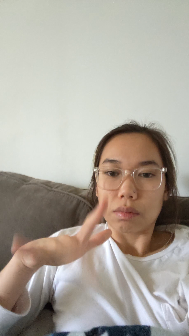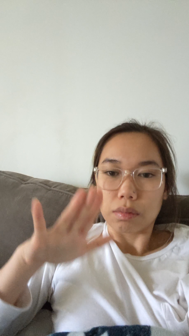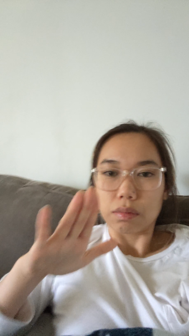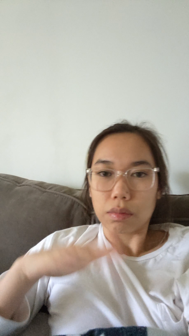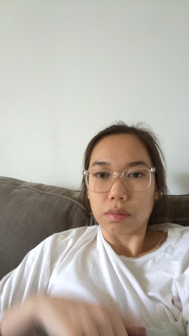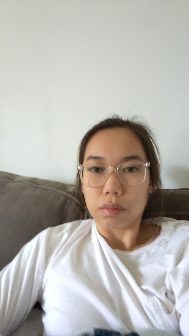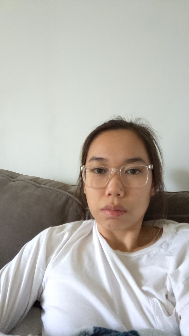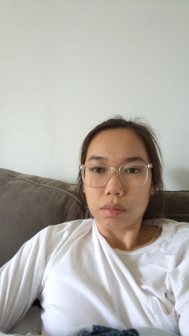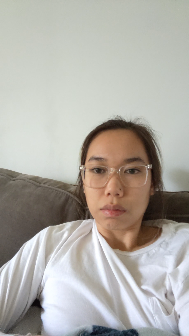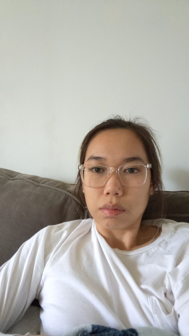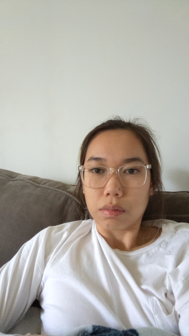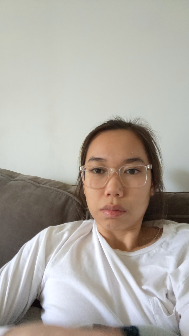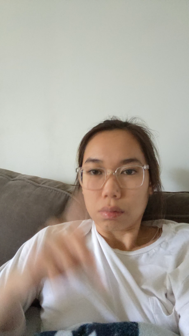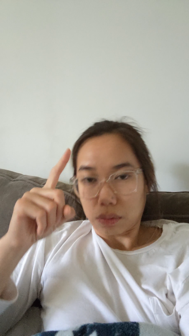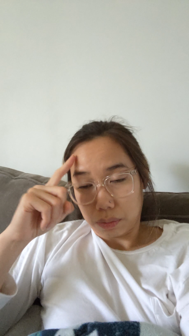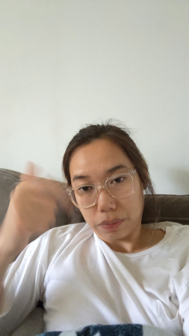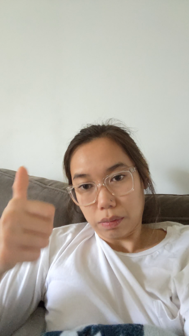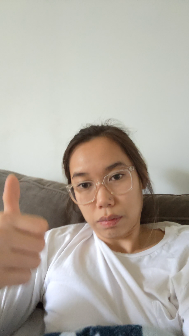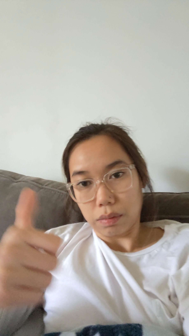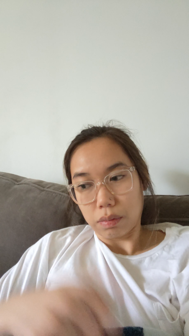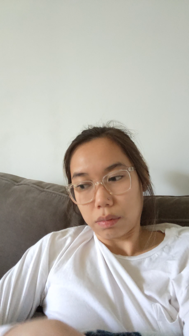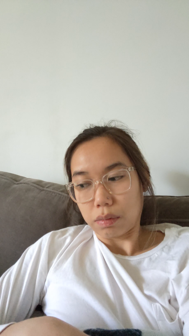dime